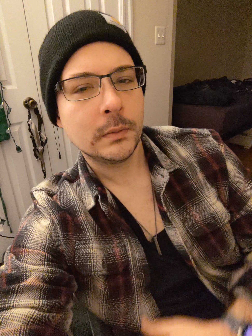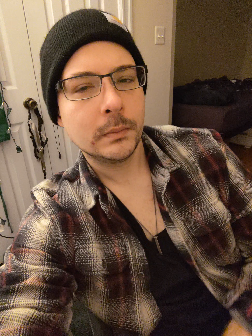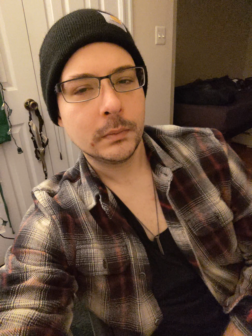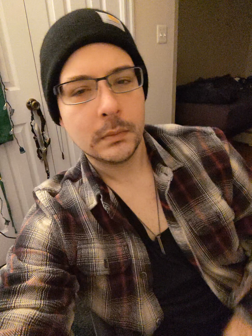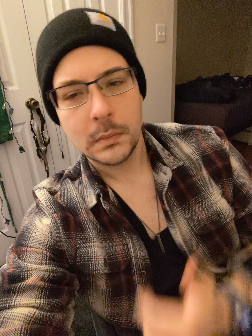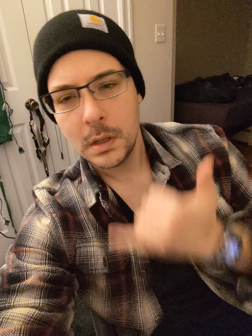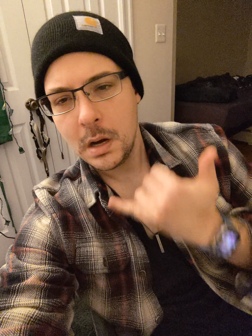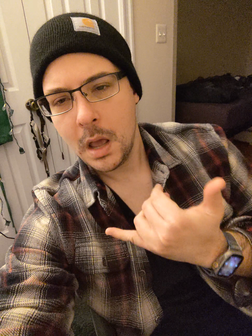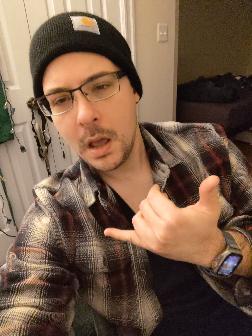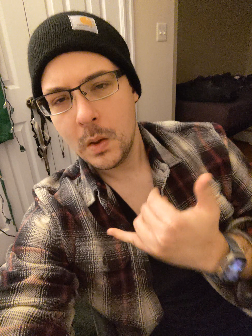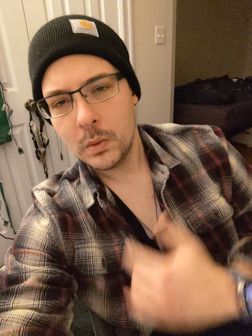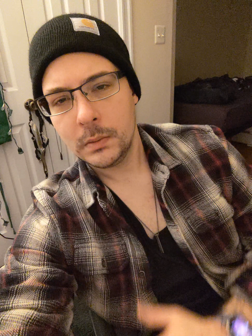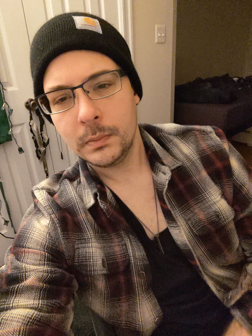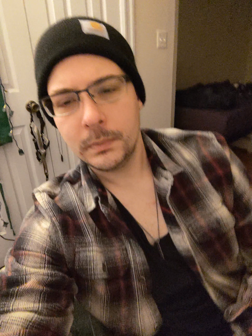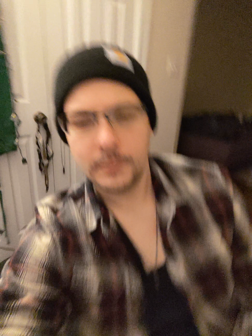now